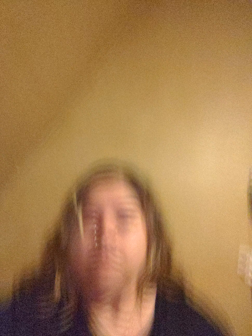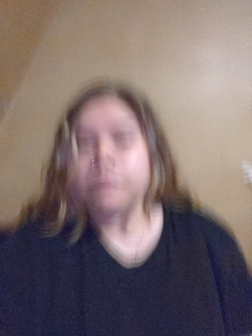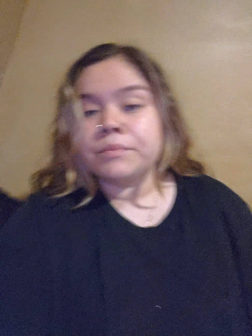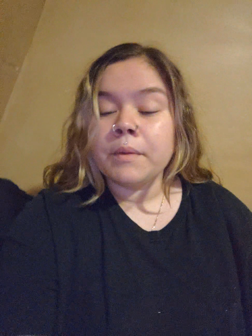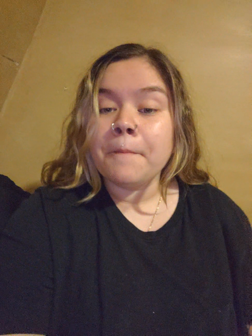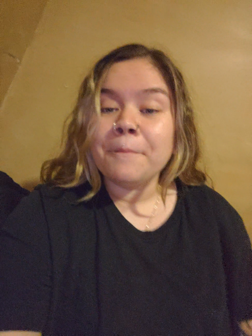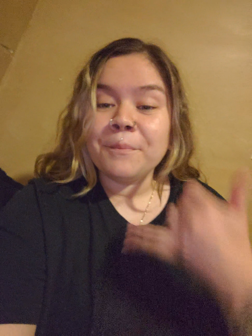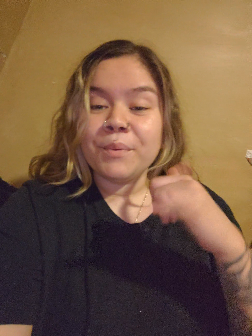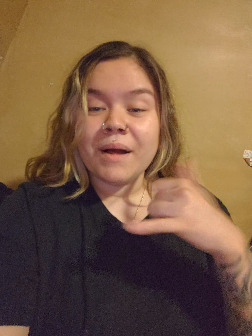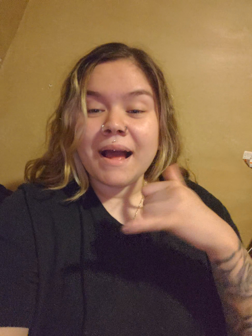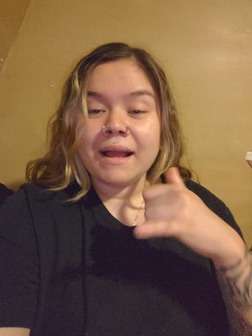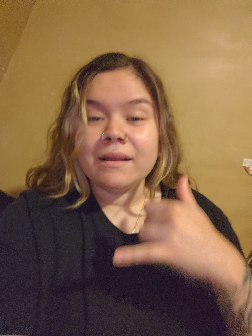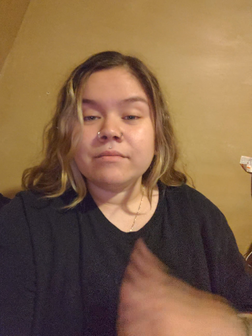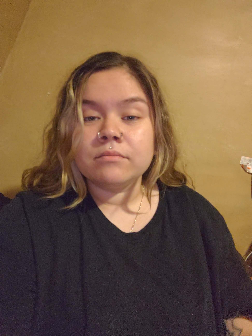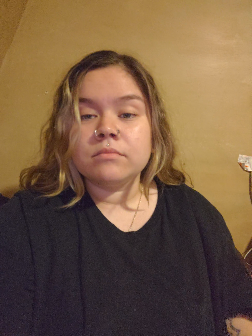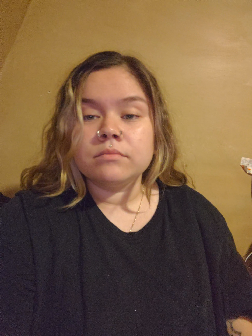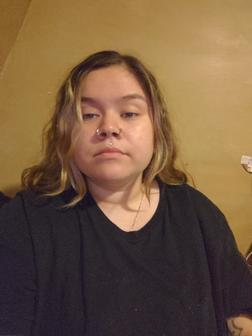play